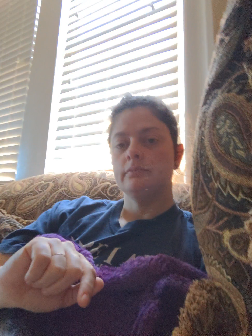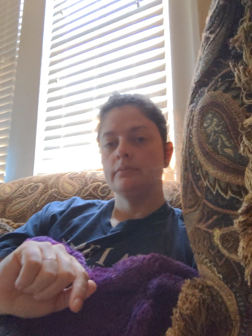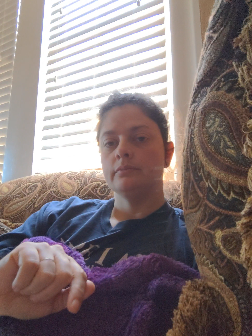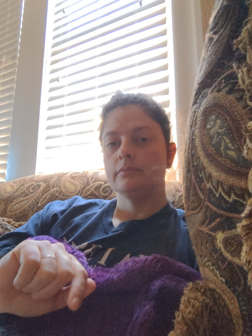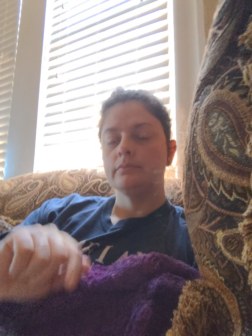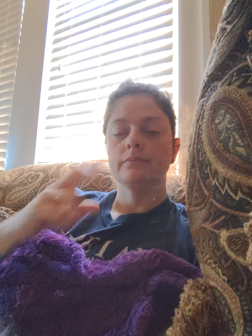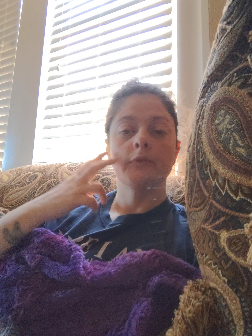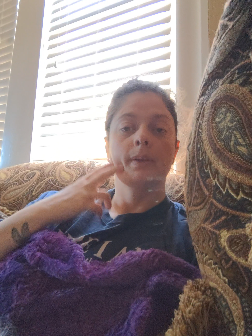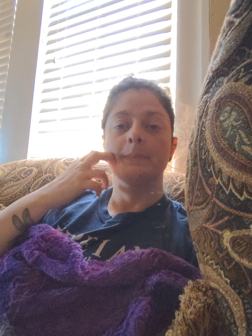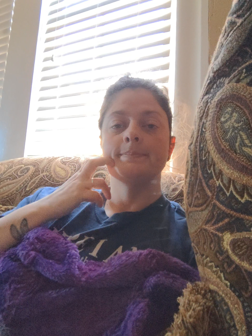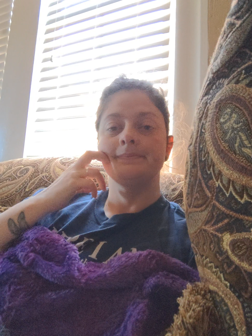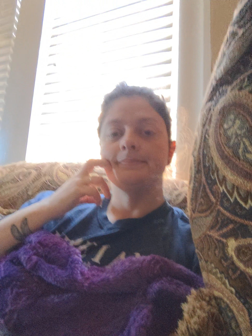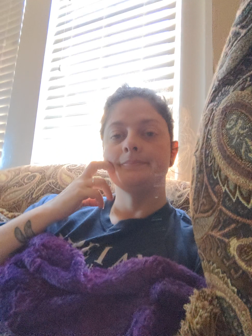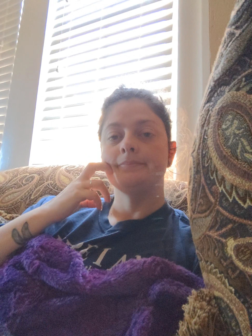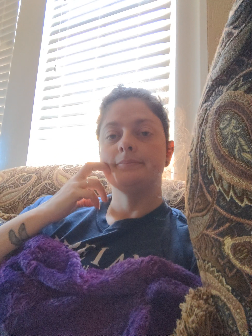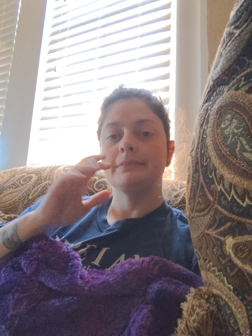gum